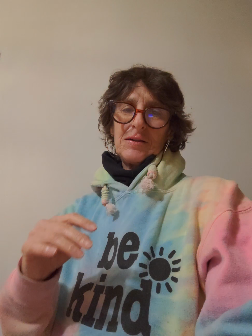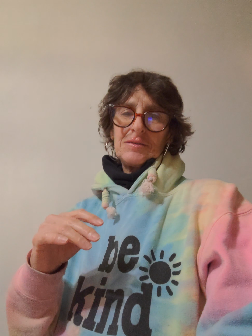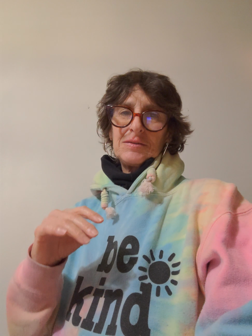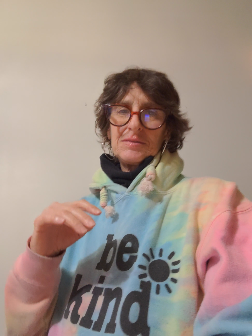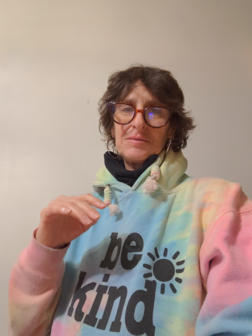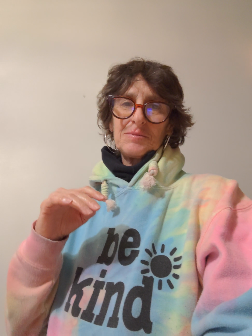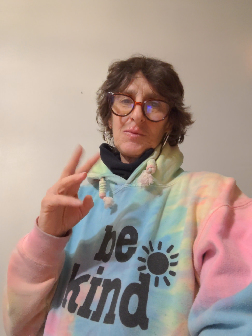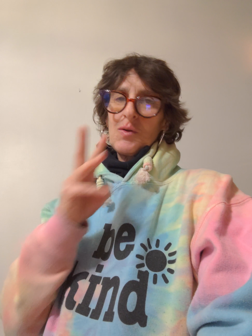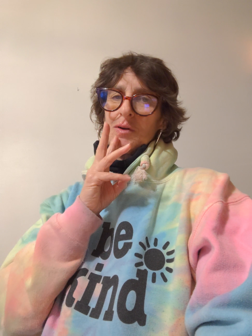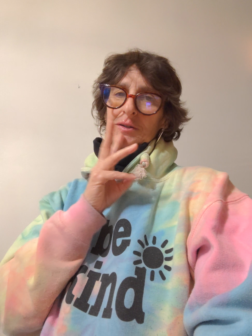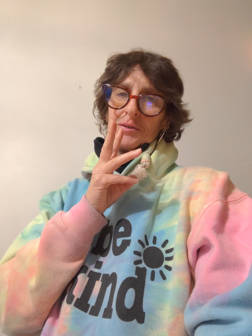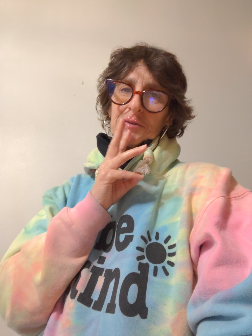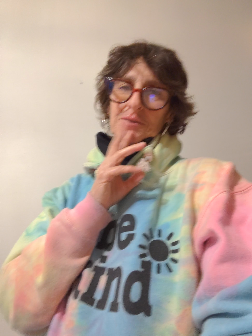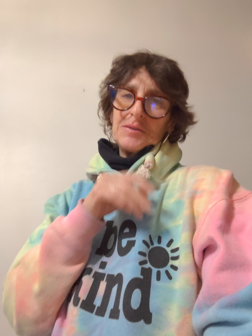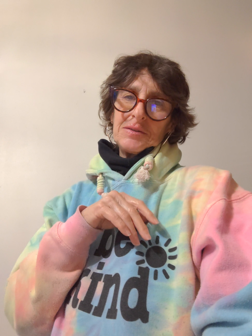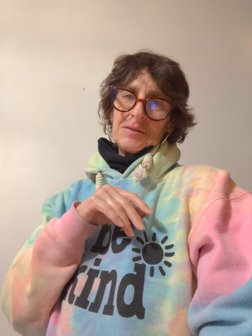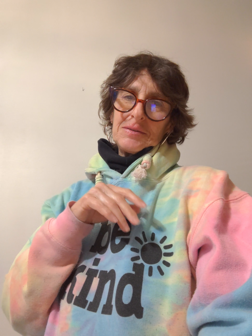water